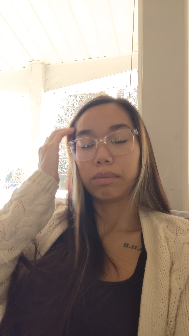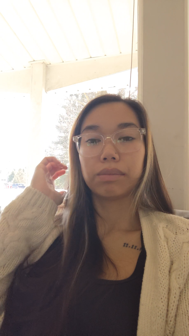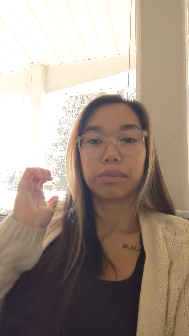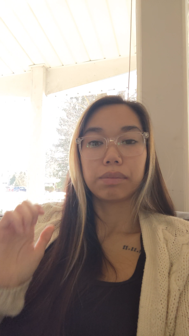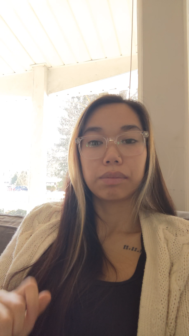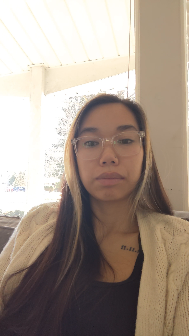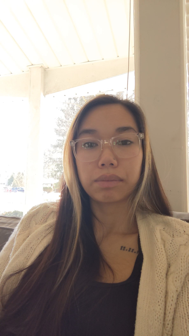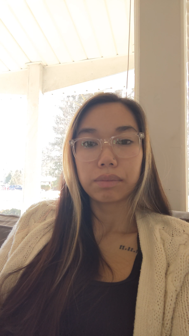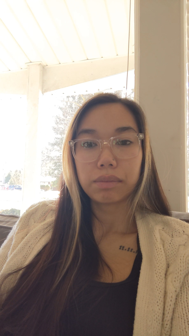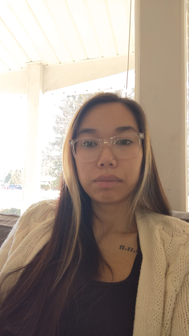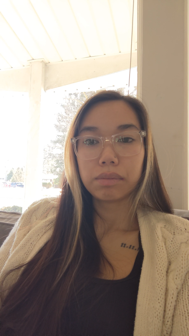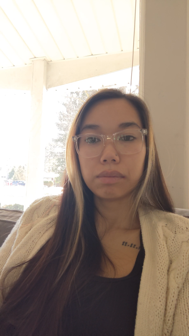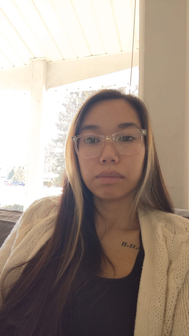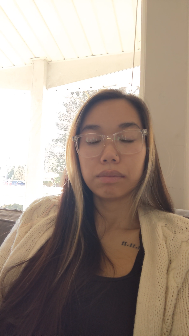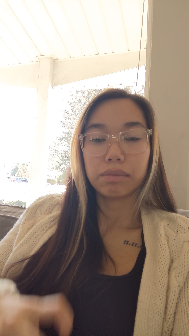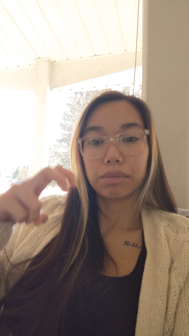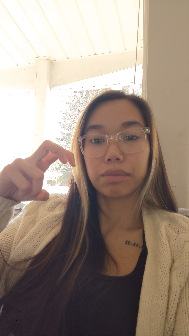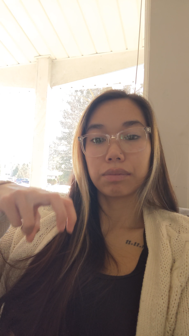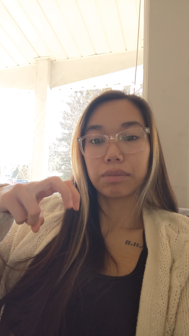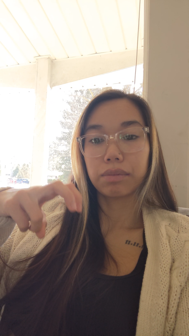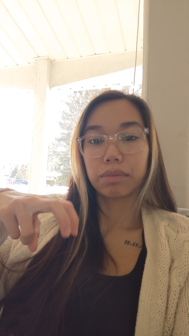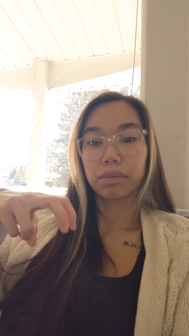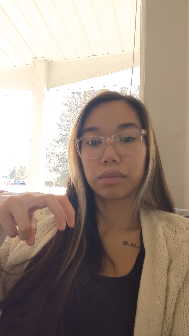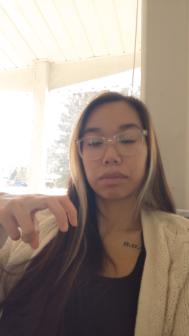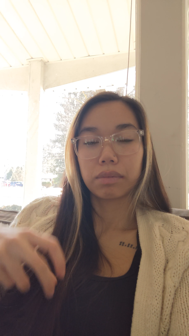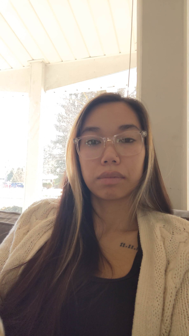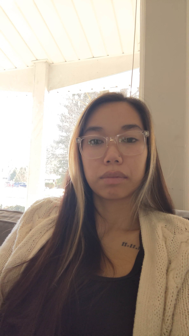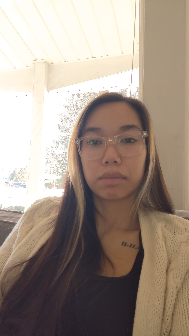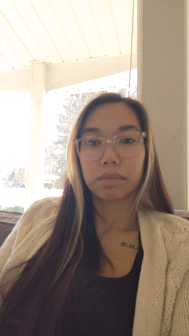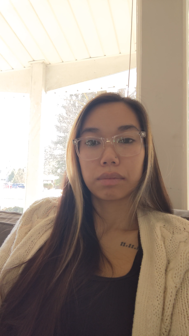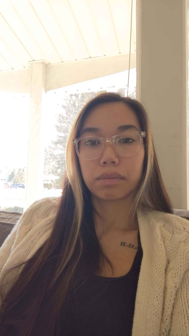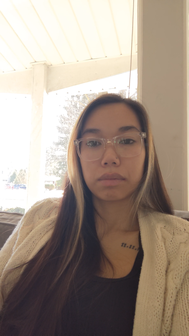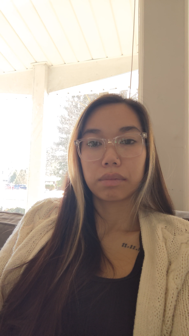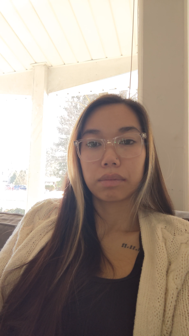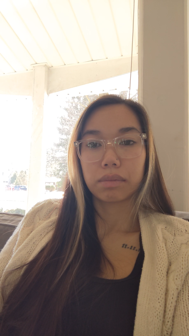potato